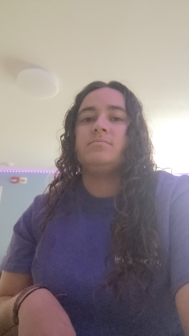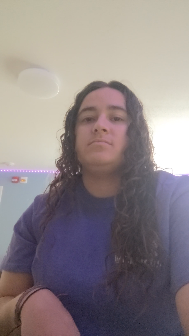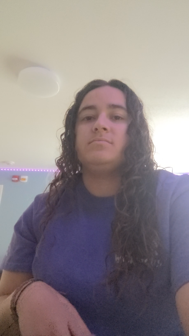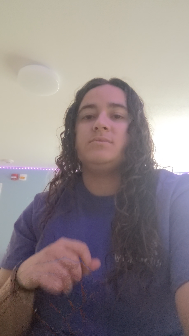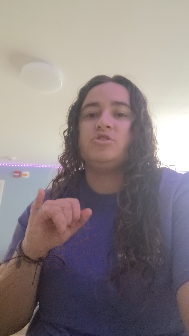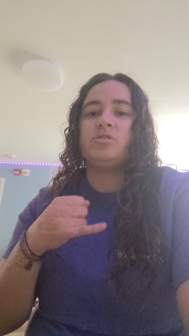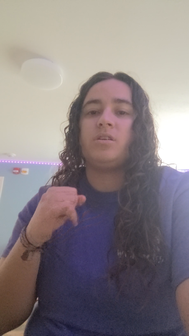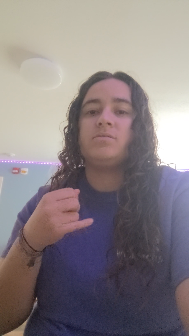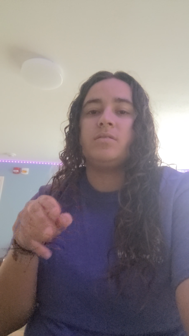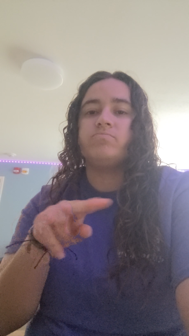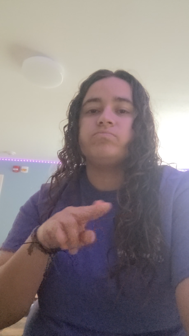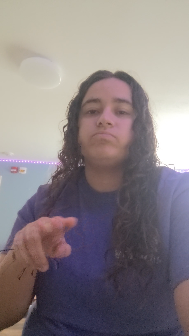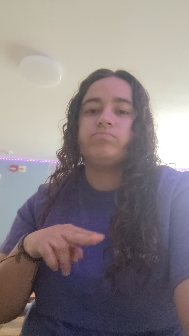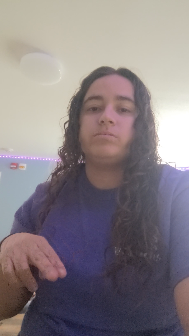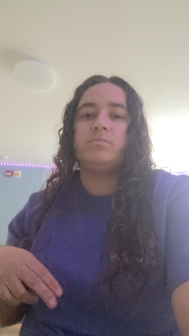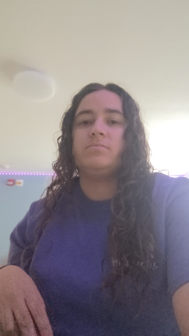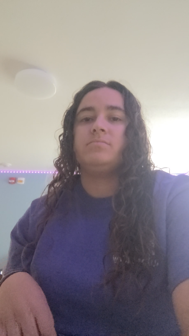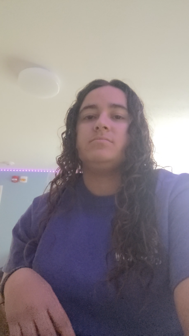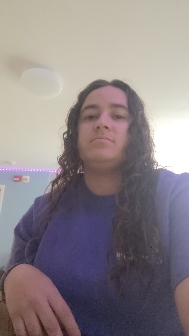jelly